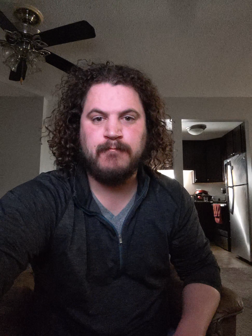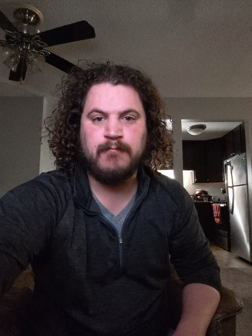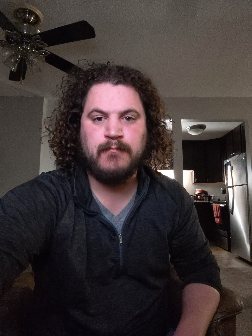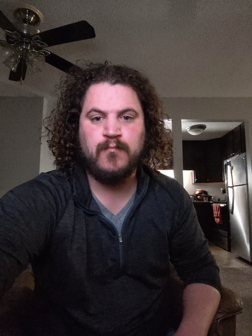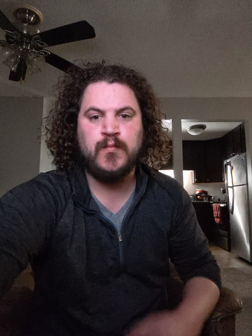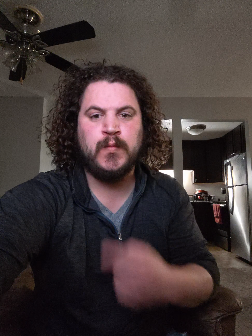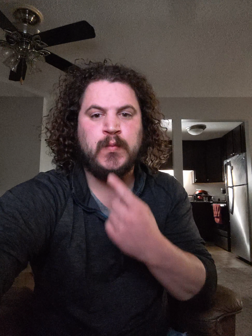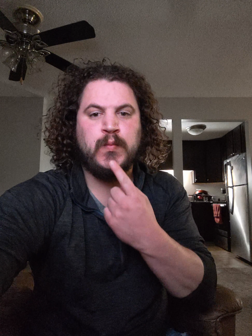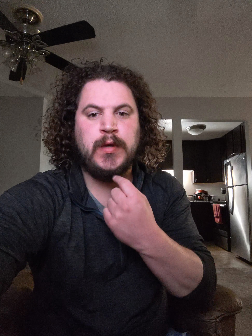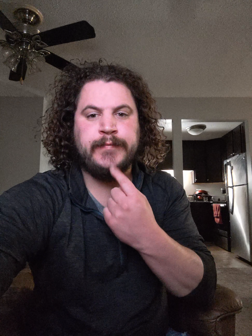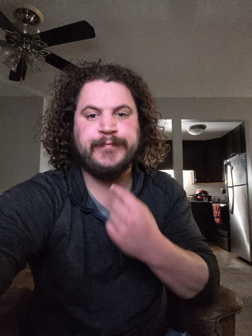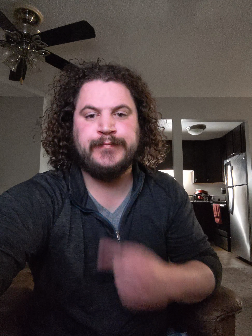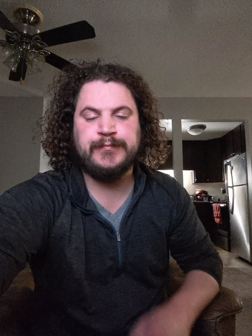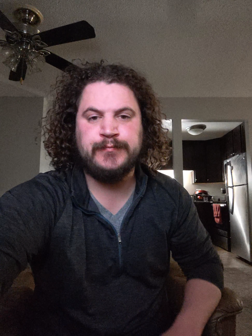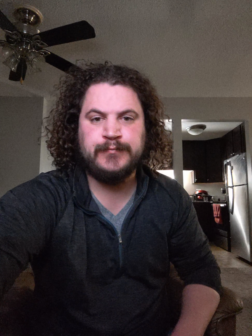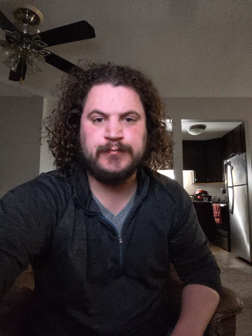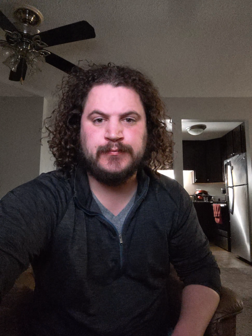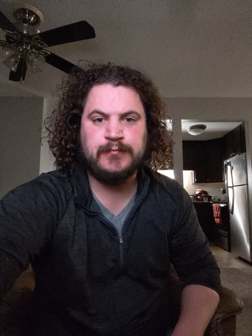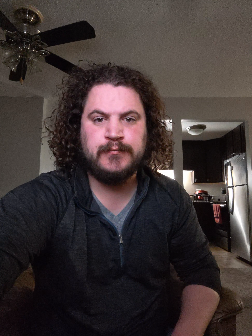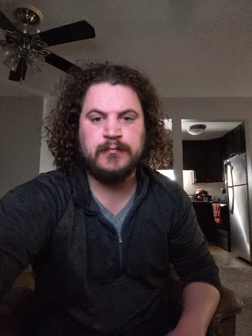red